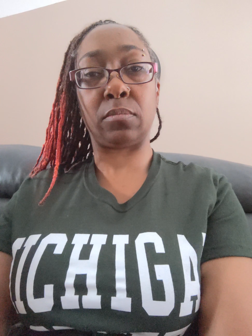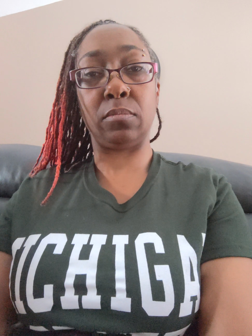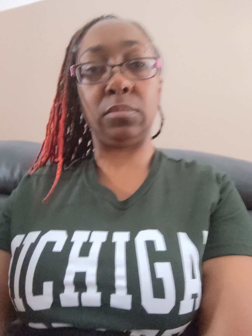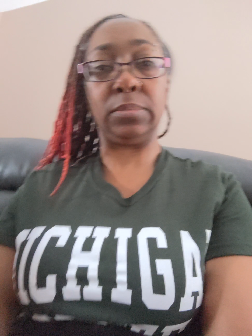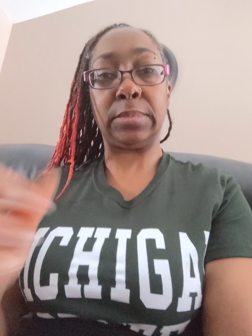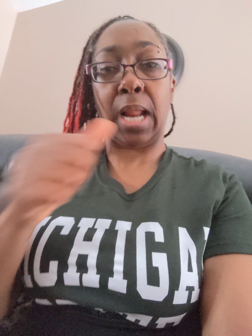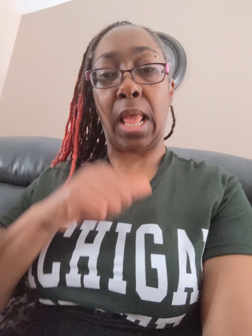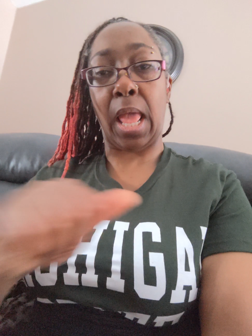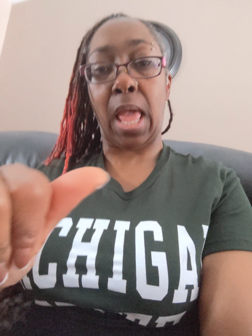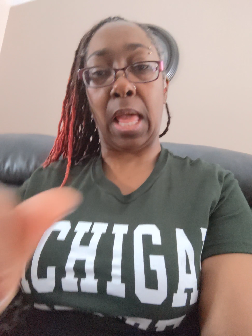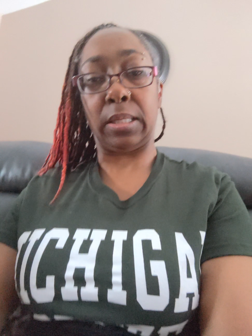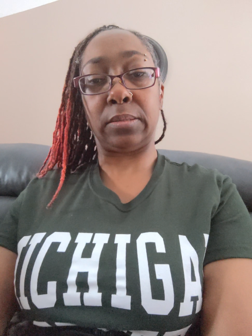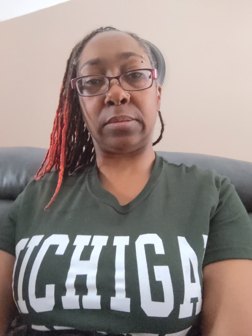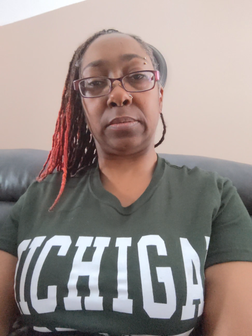hide